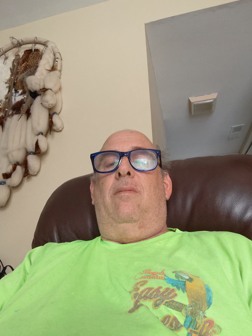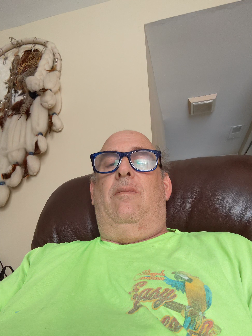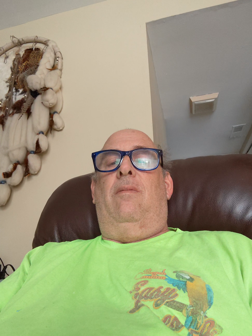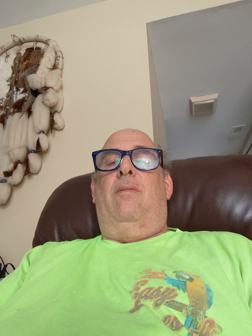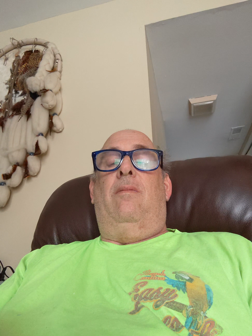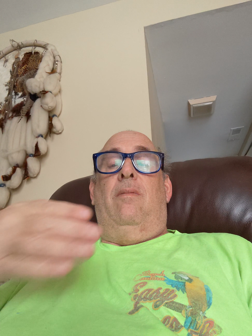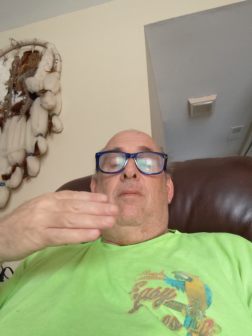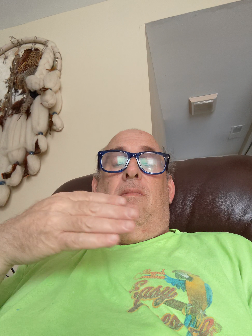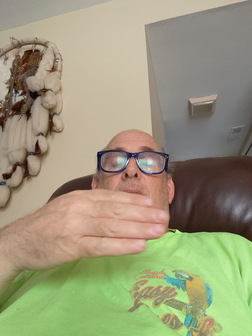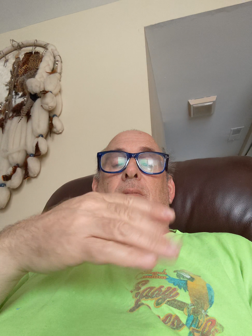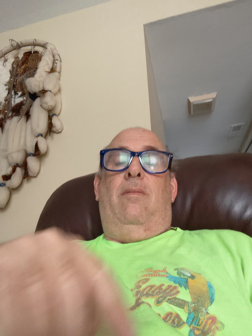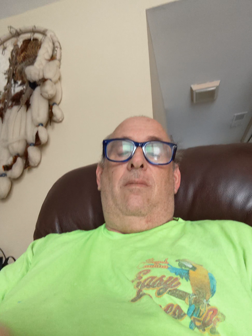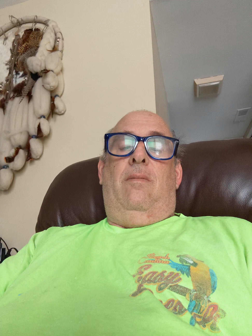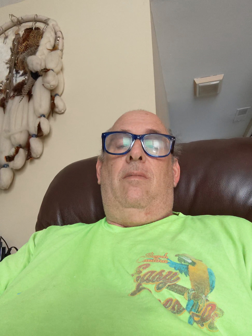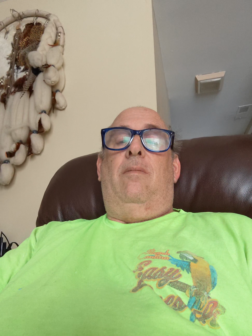fish